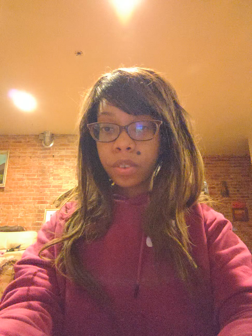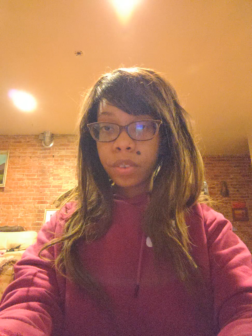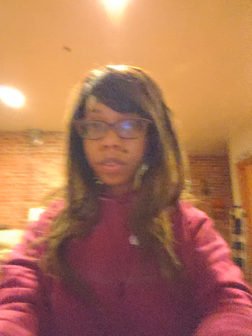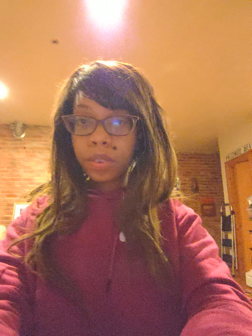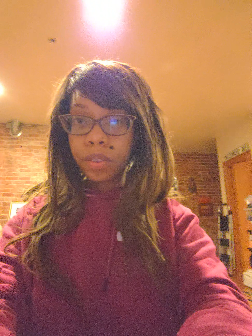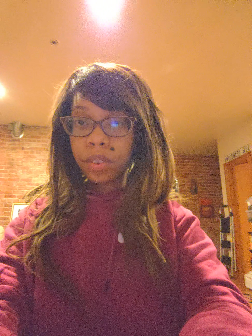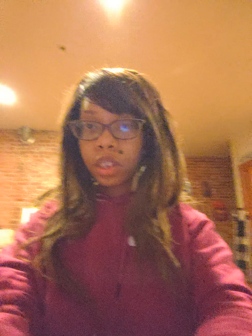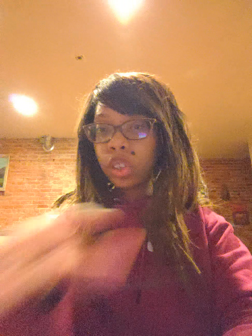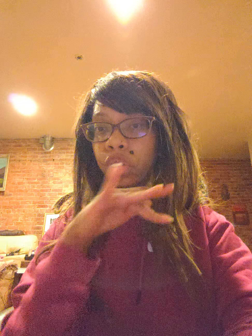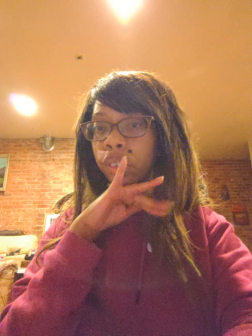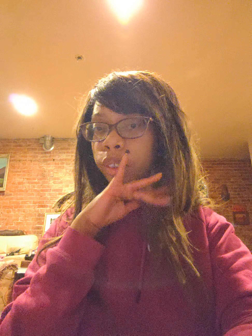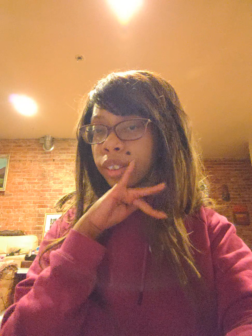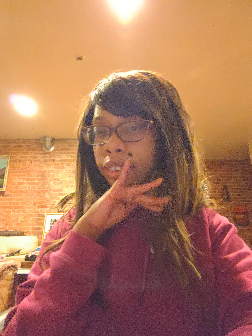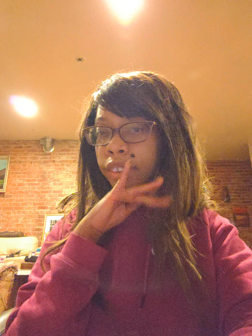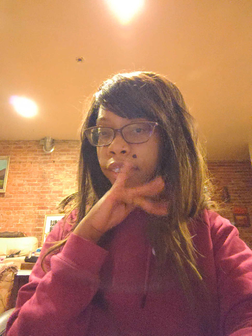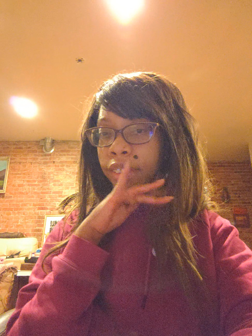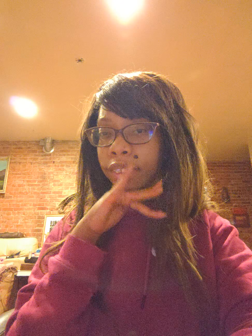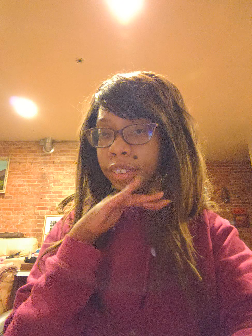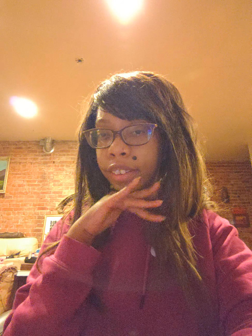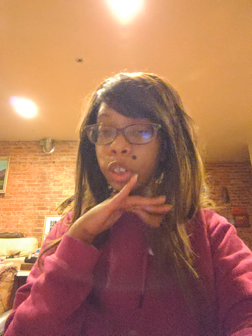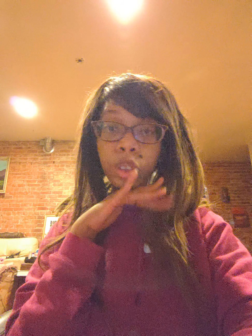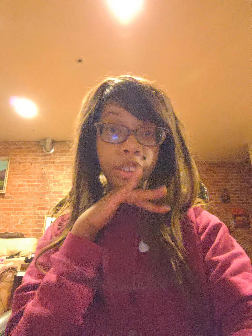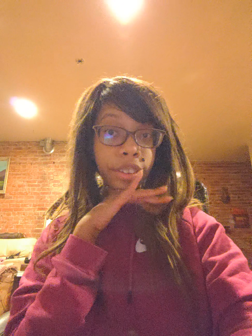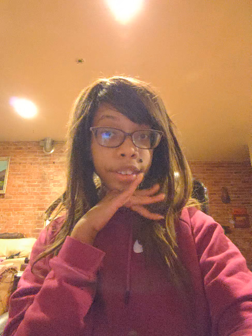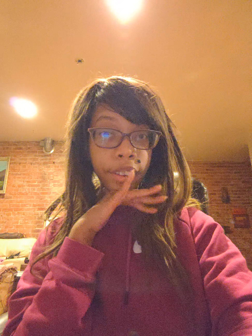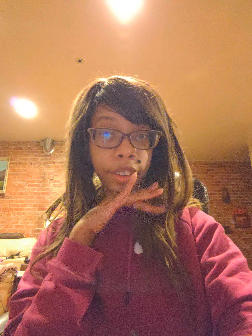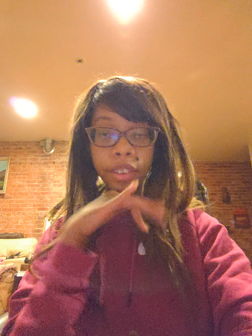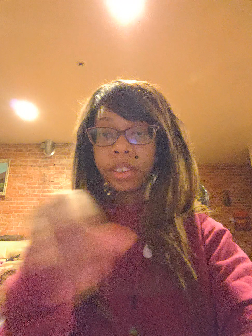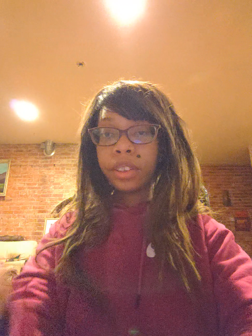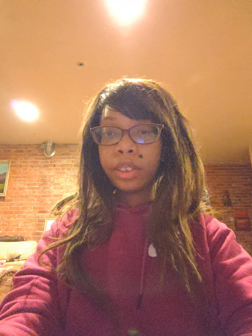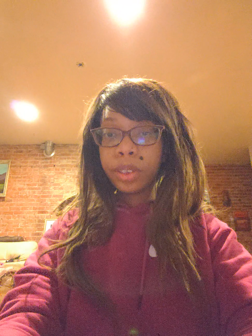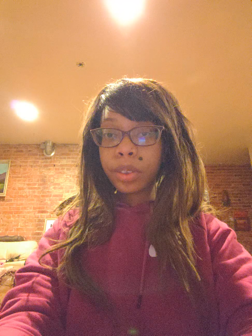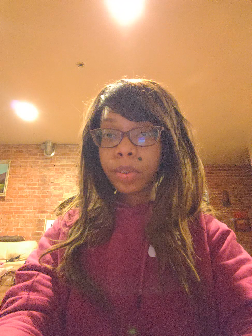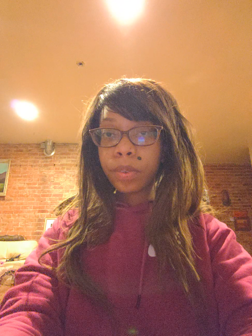dirty